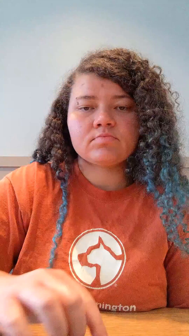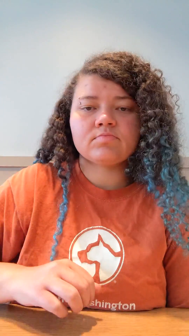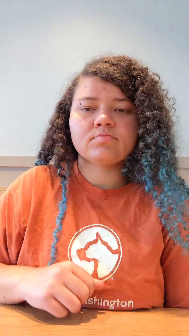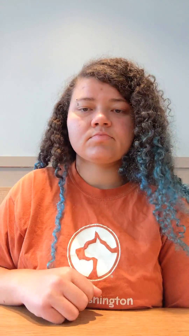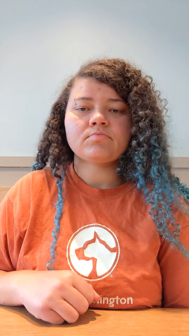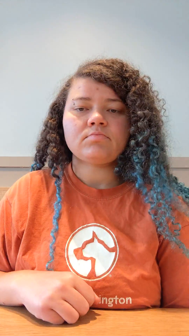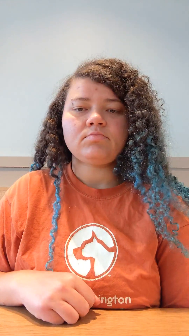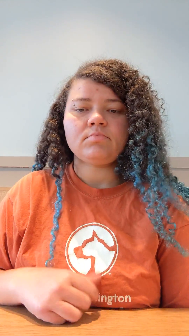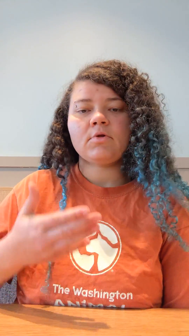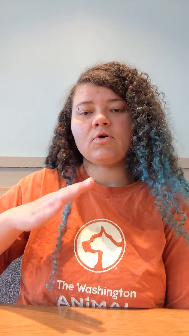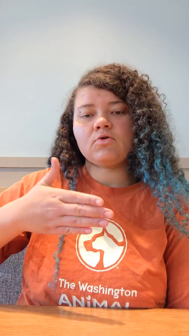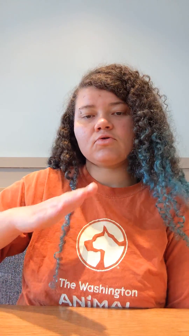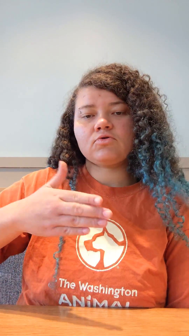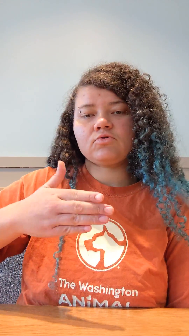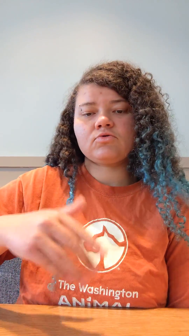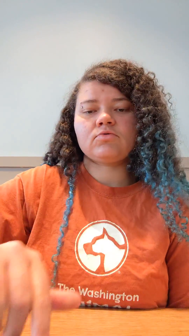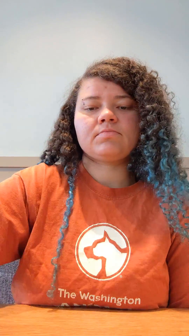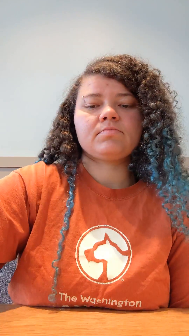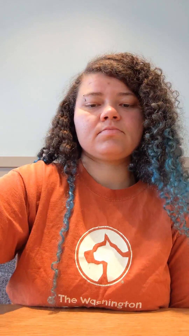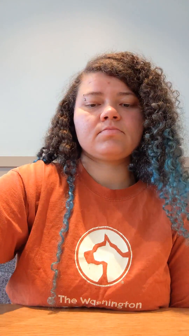cook